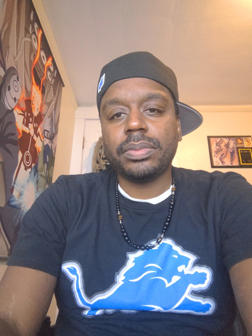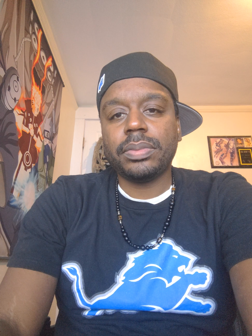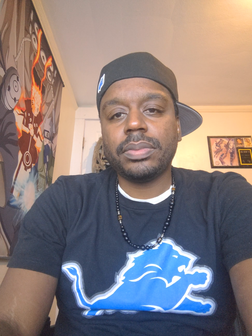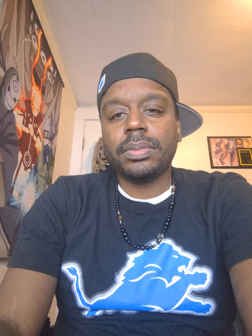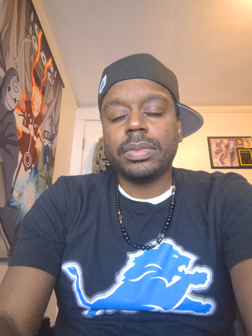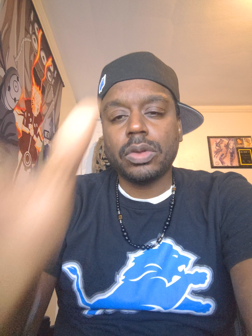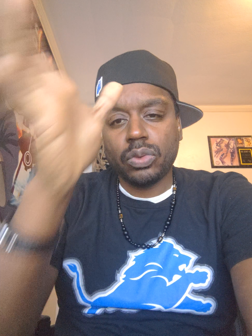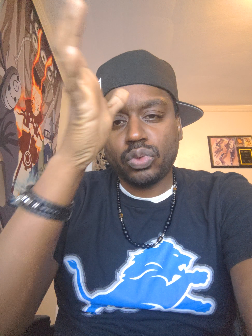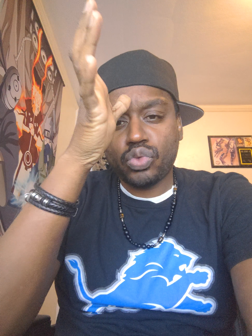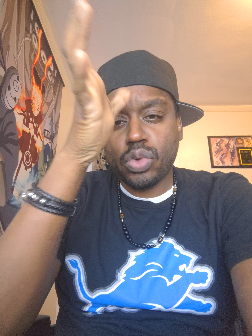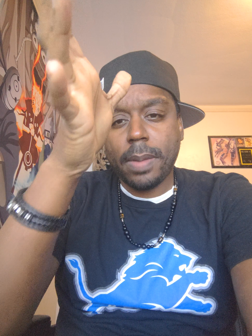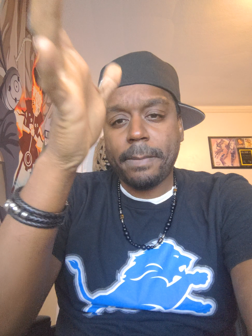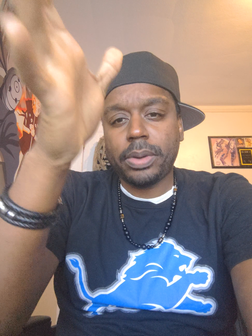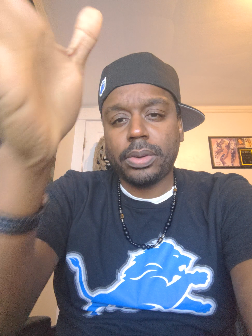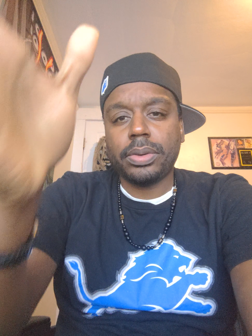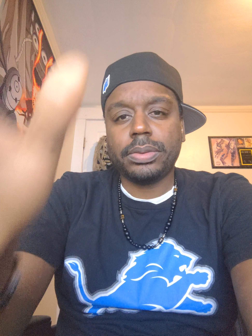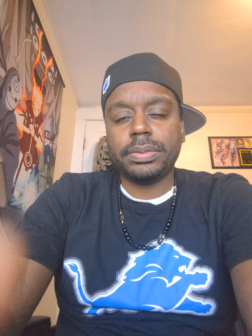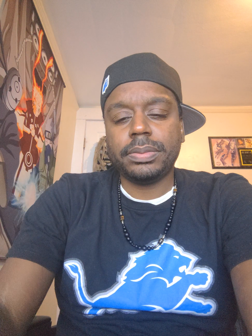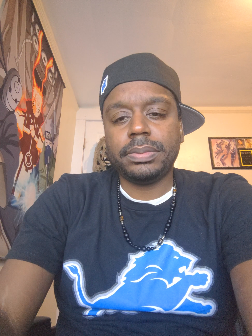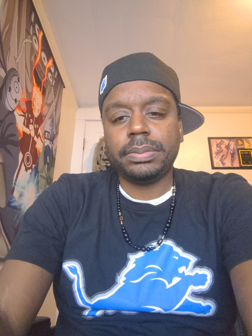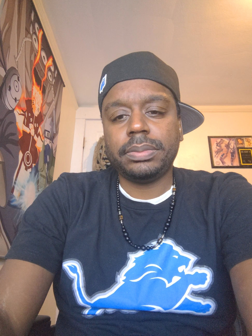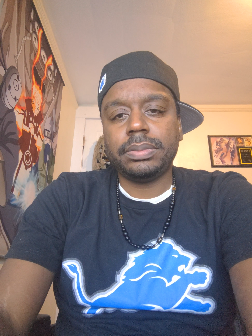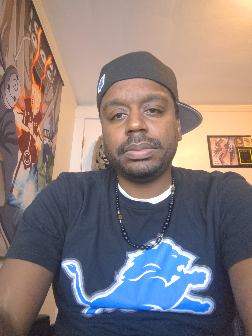grandpa